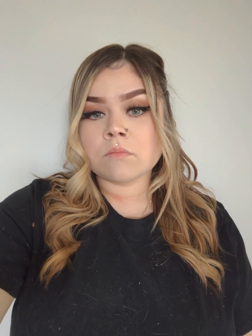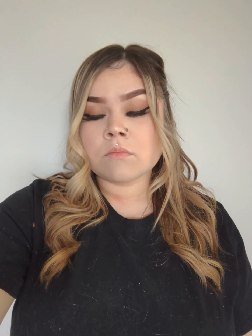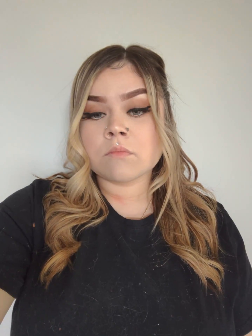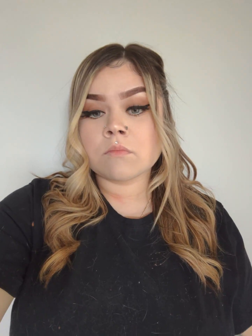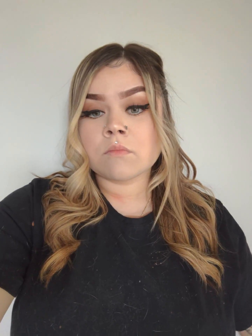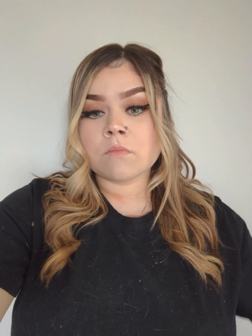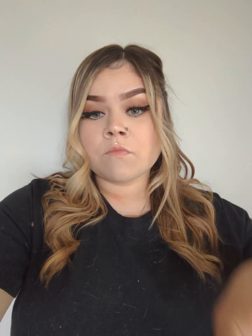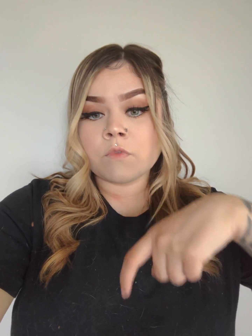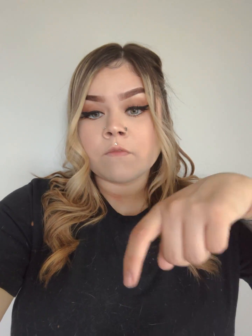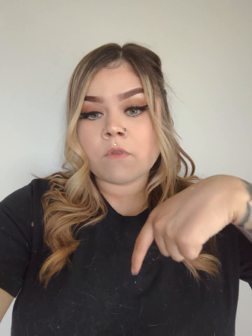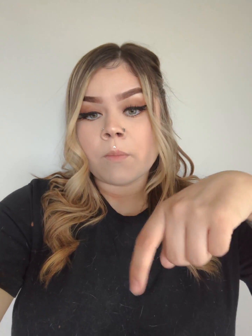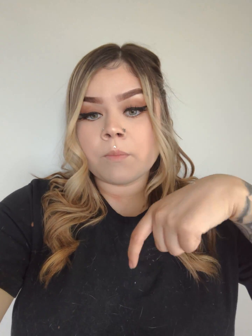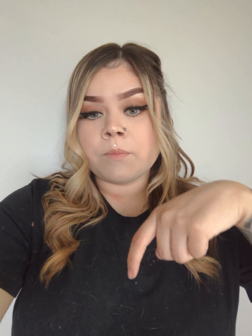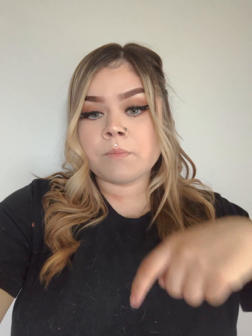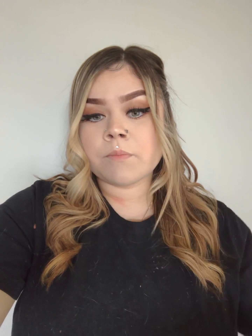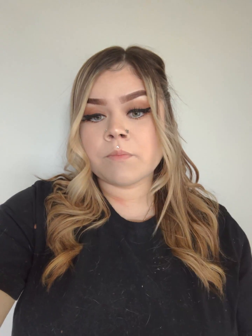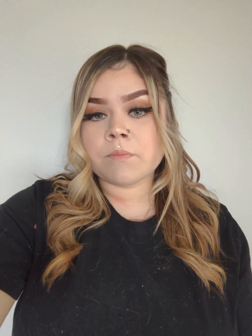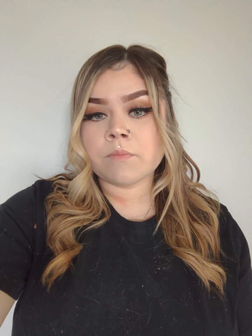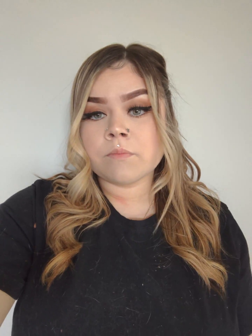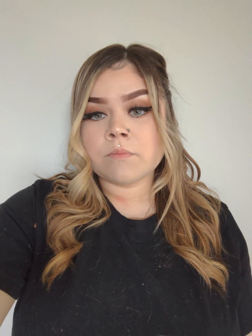flip-flop